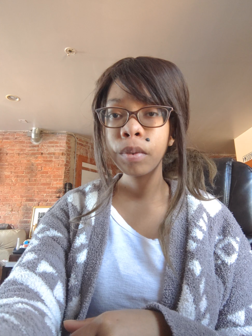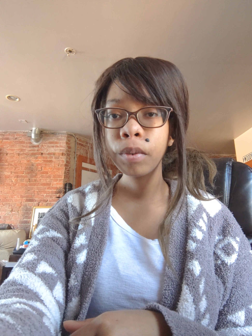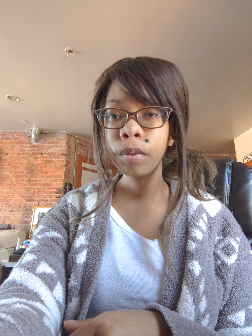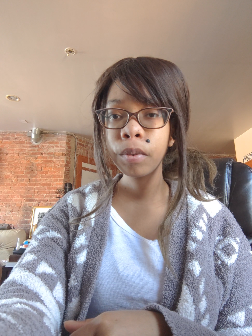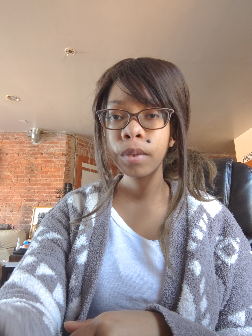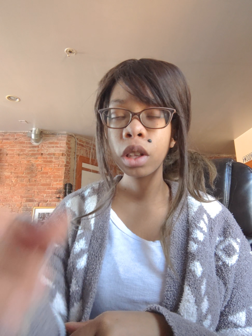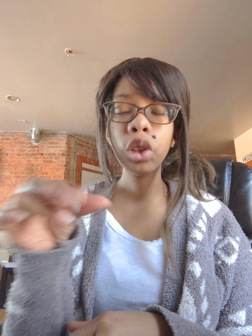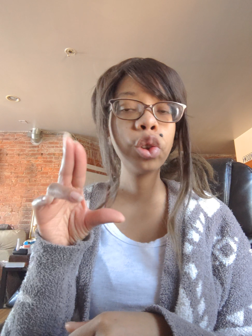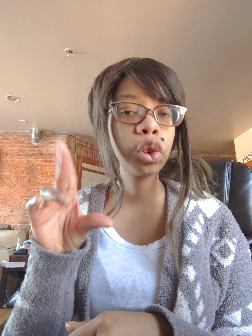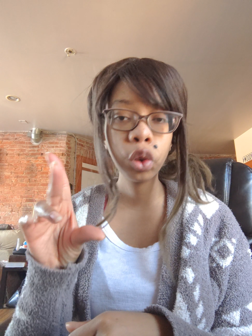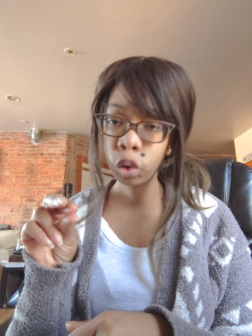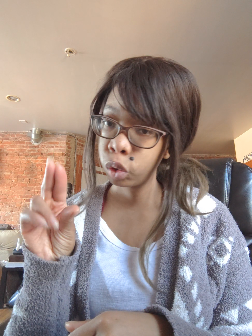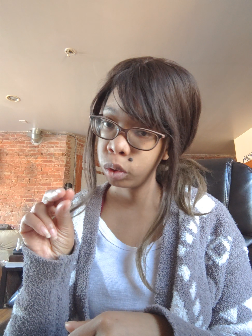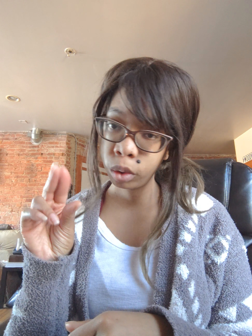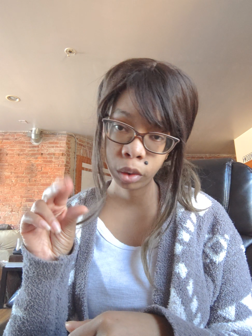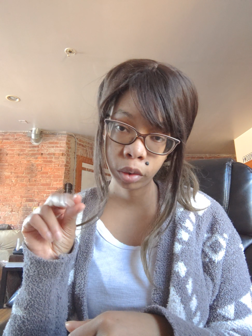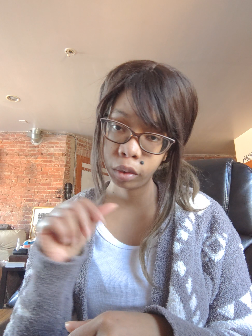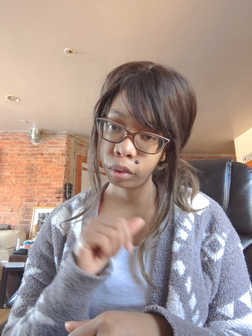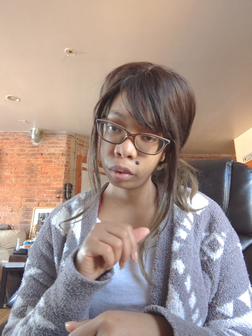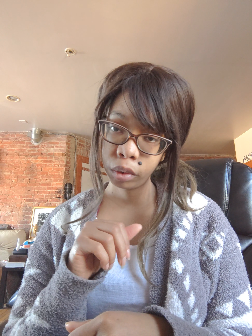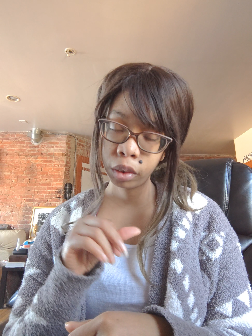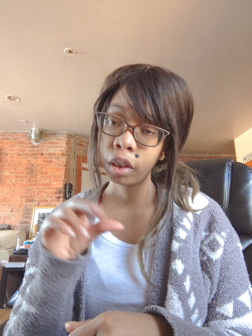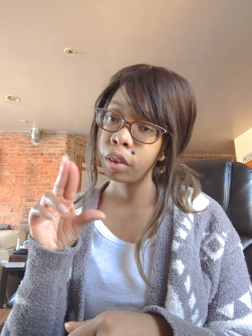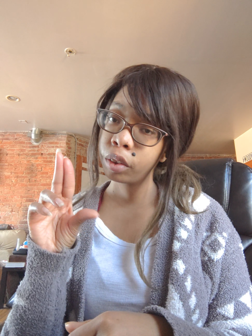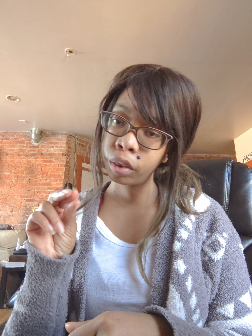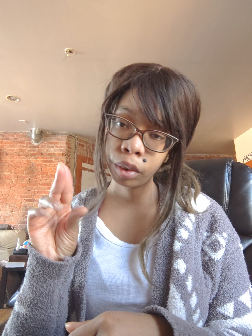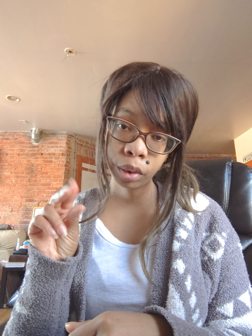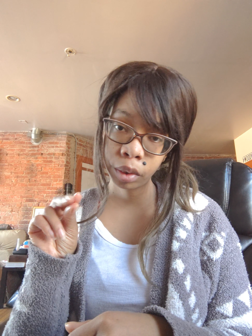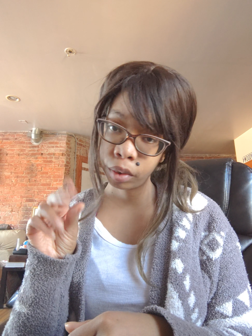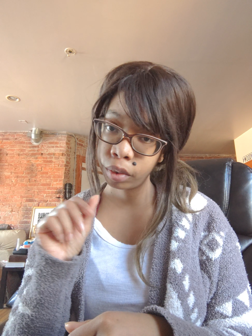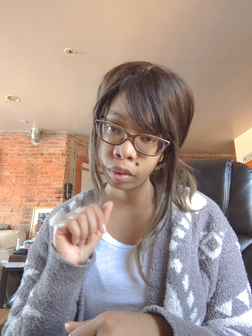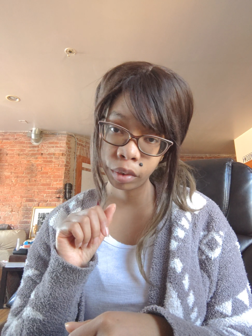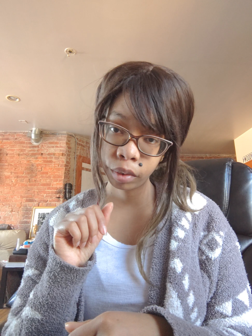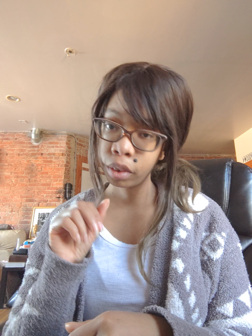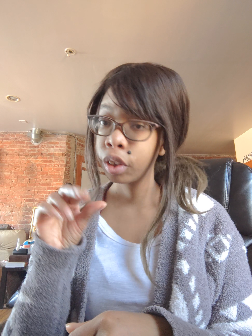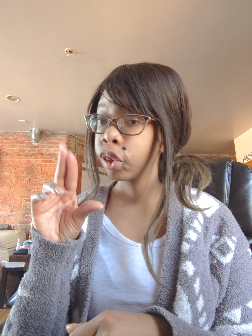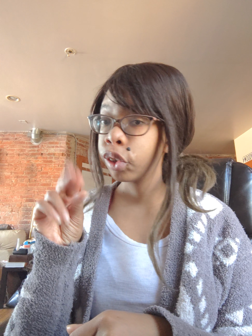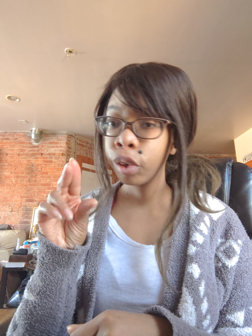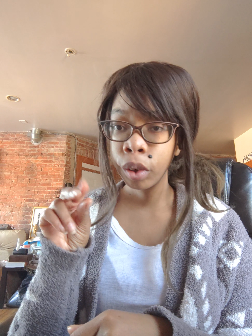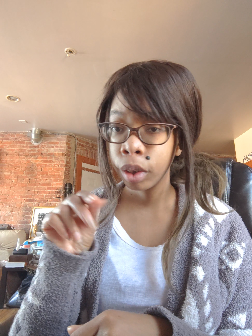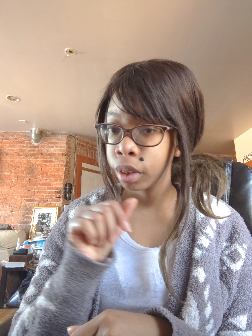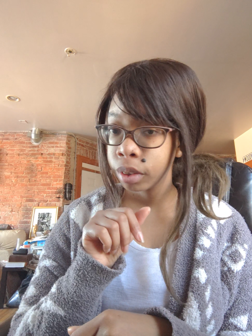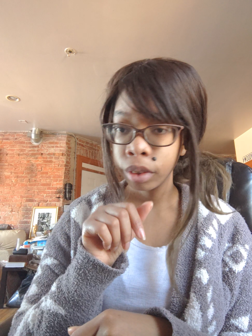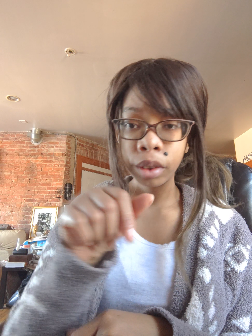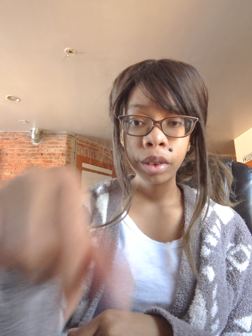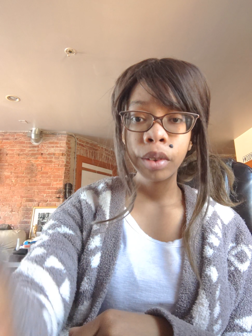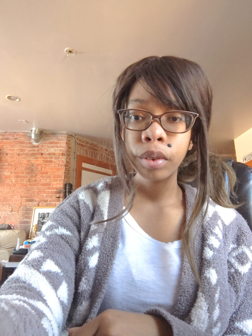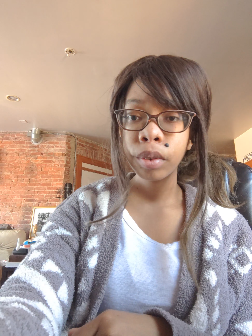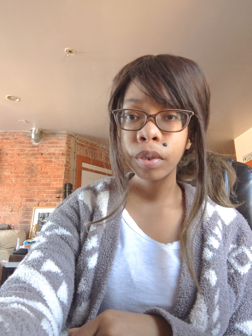no